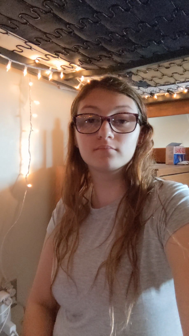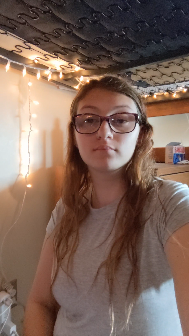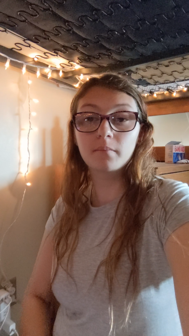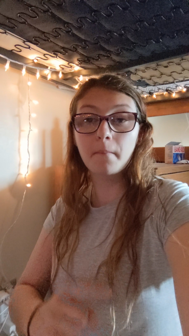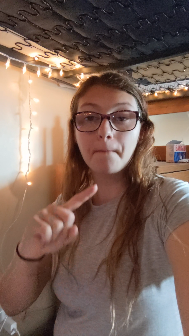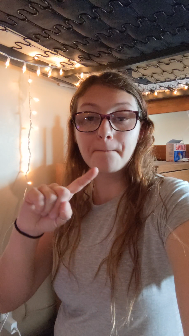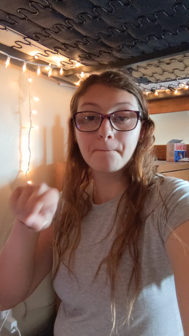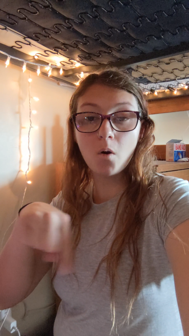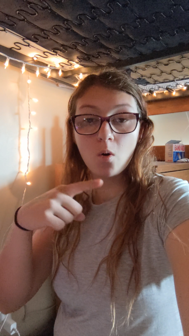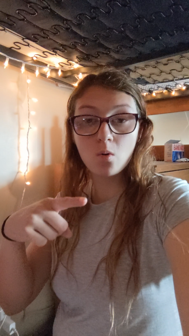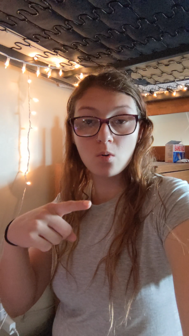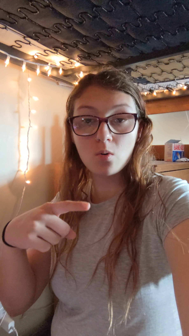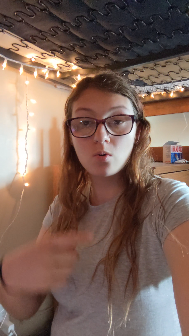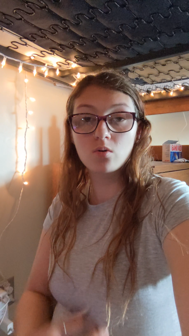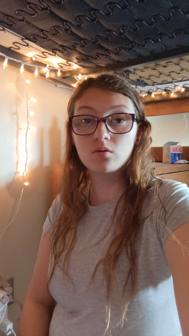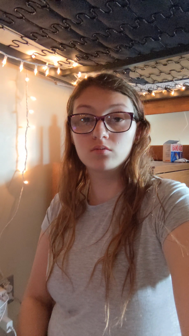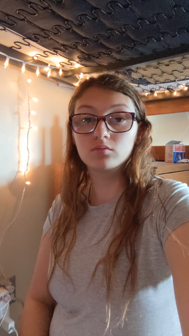about